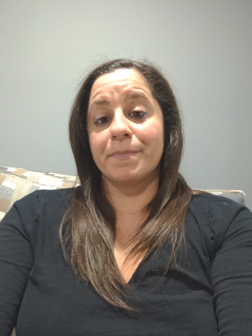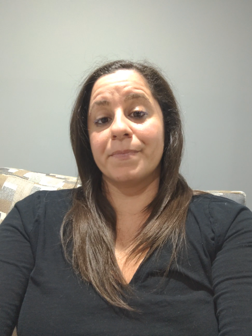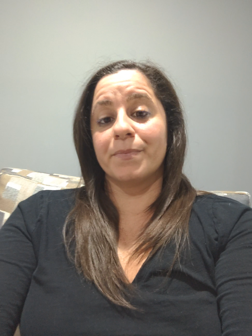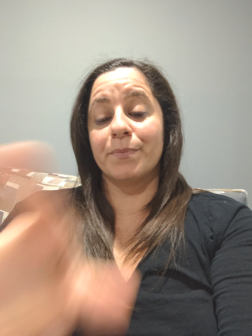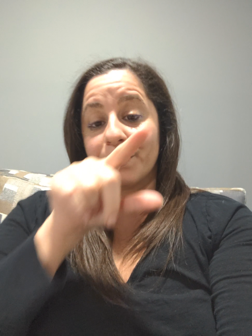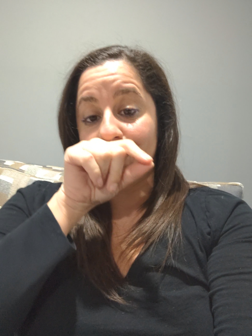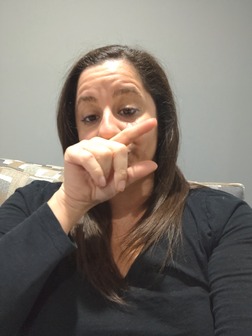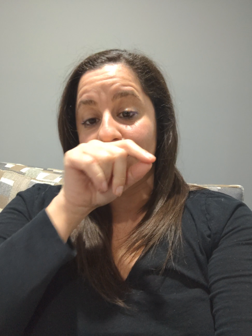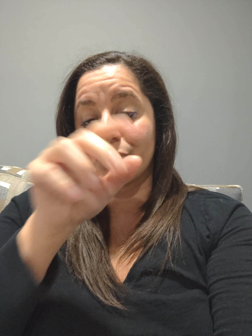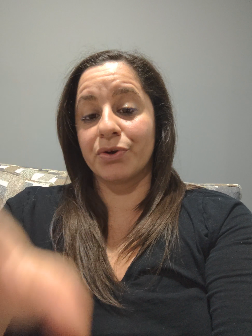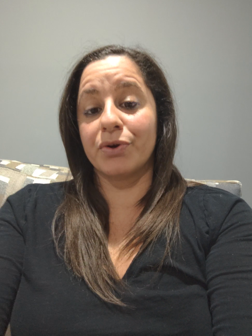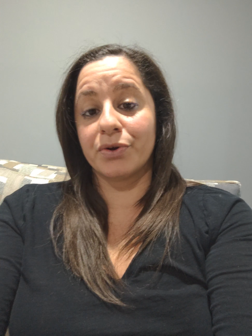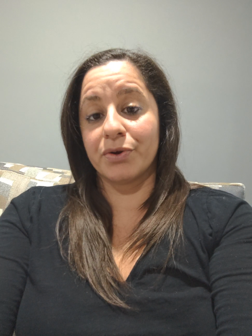bird